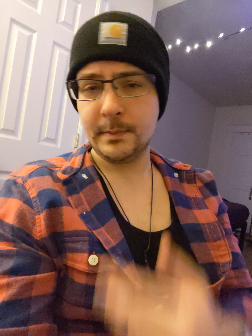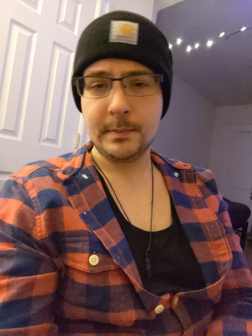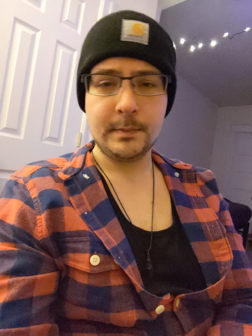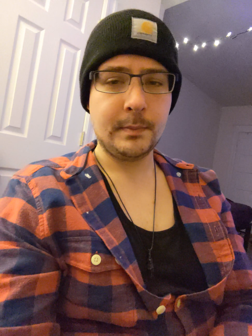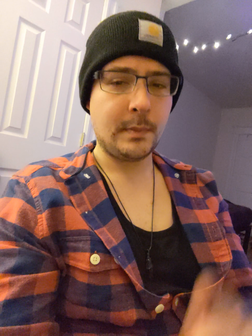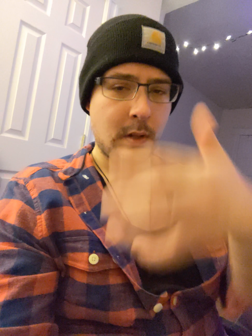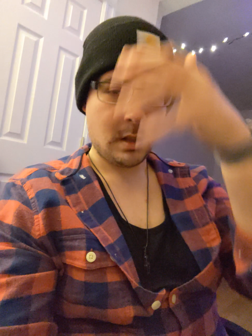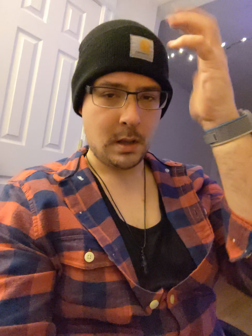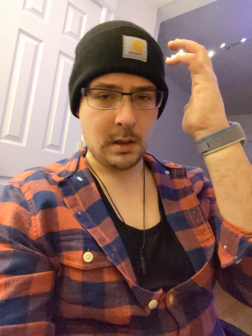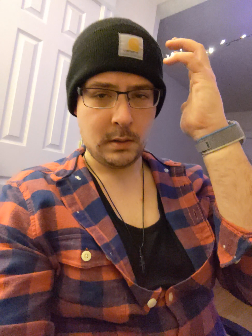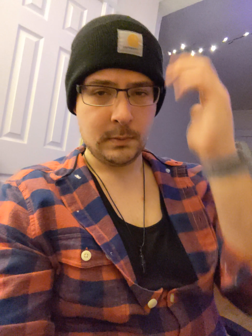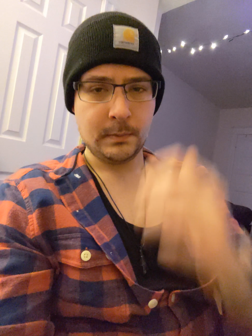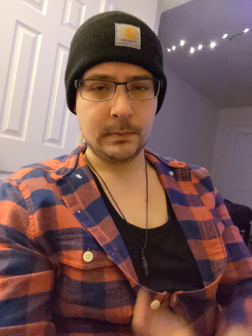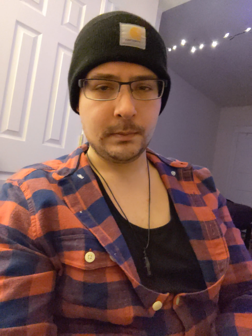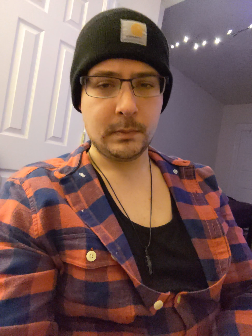lion